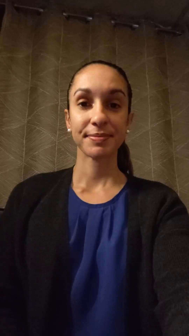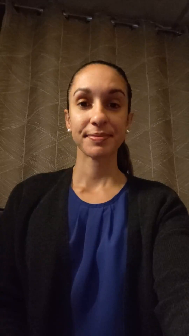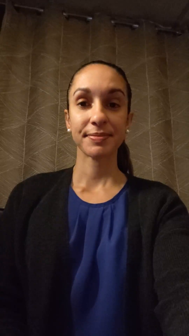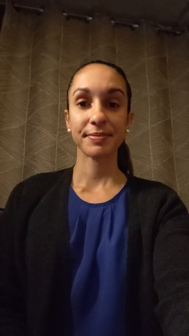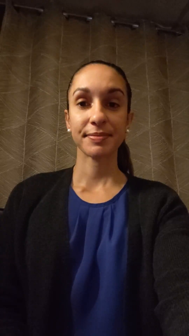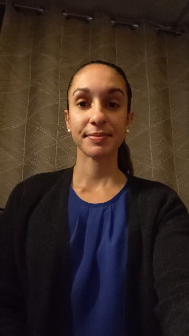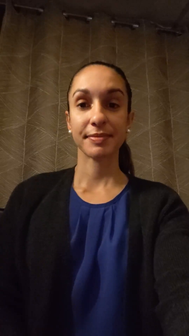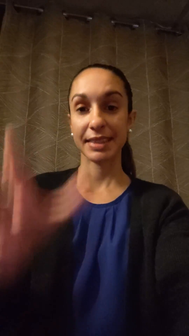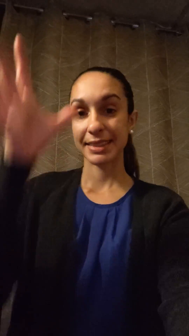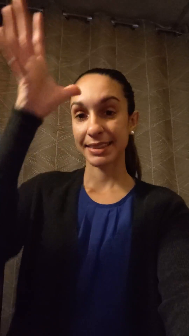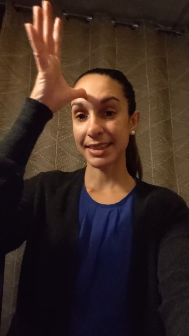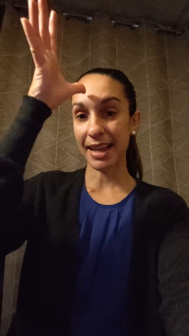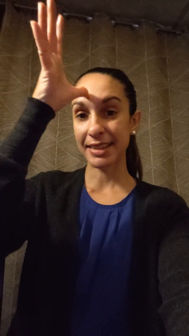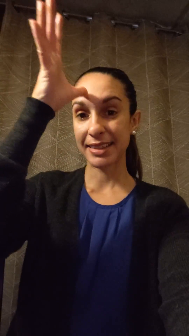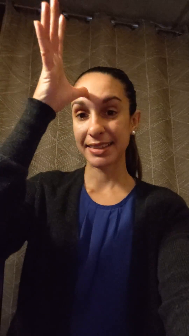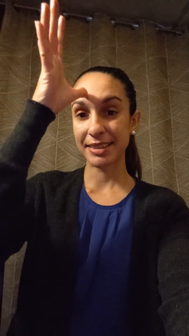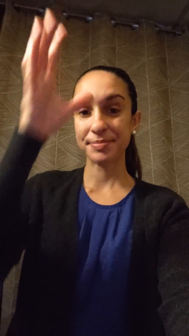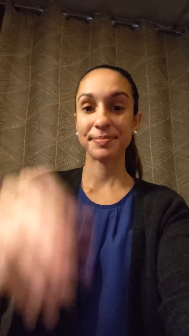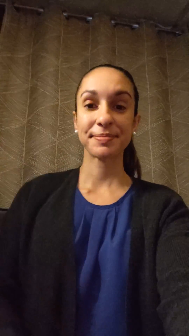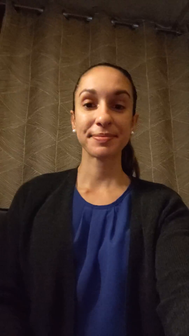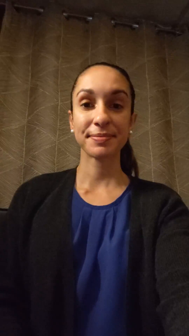daddy